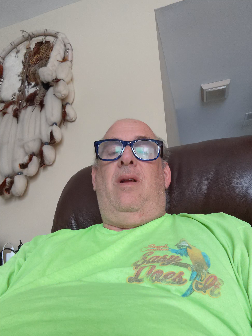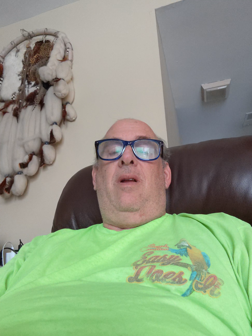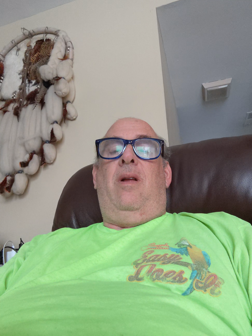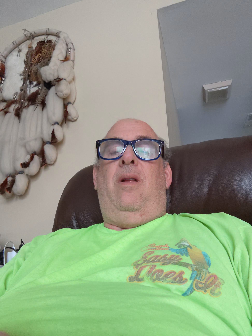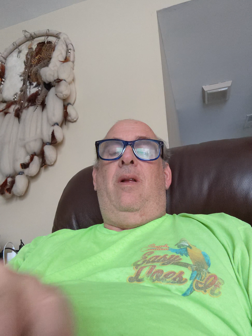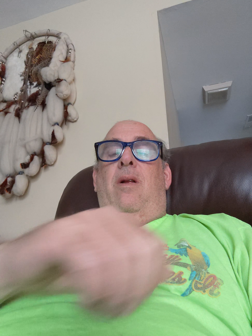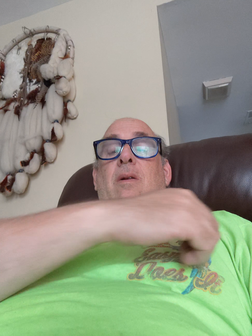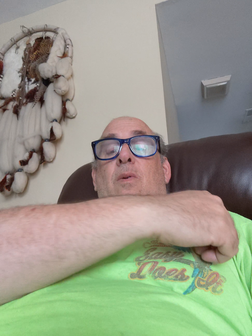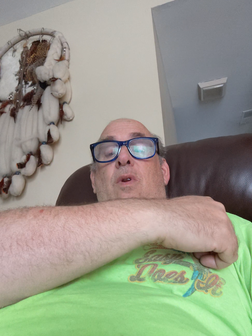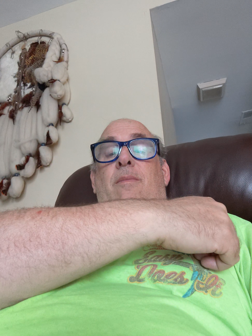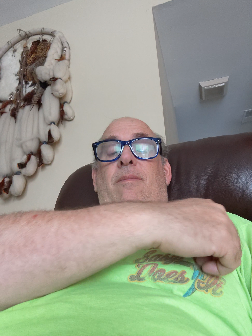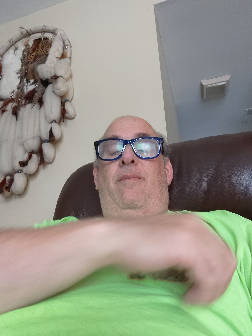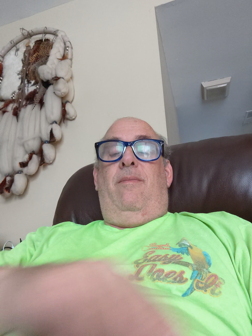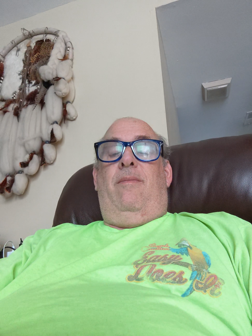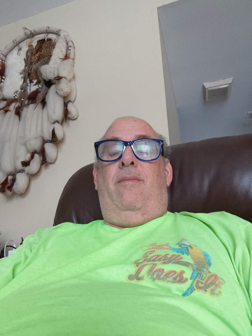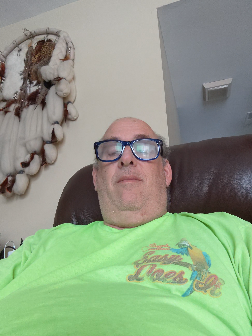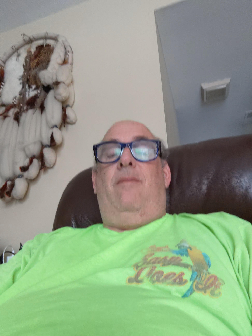arm